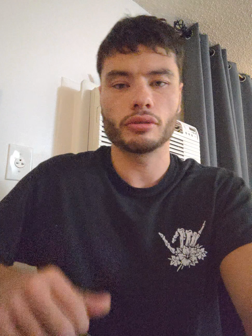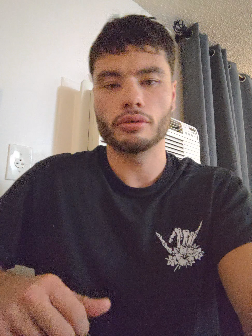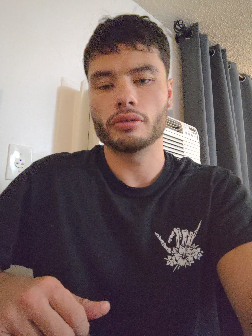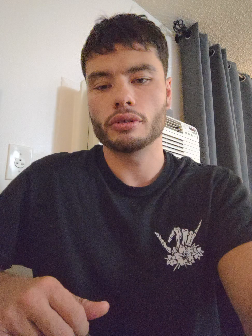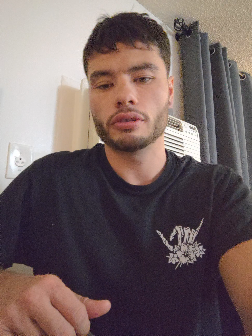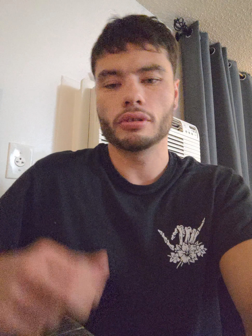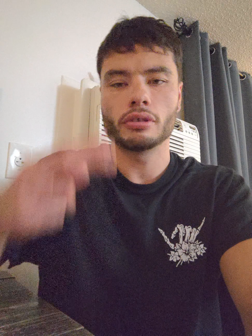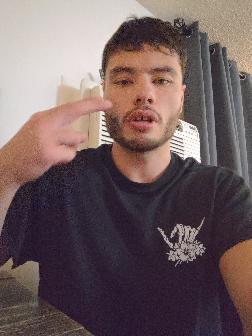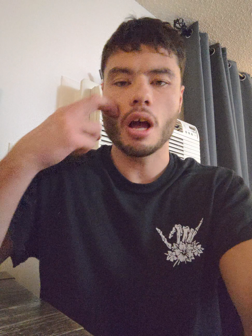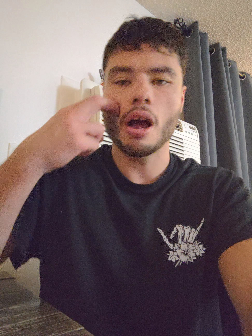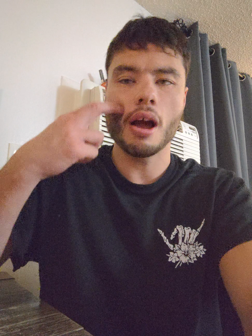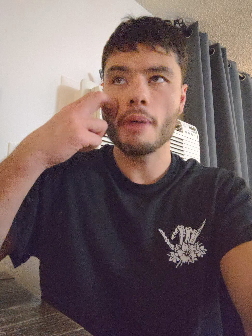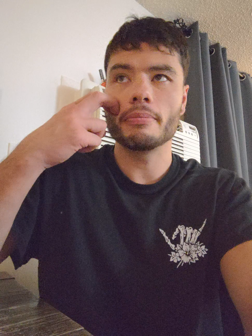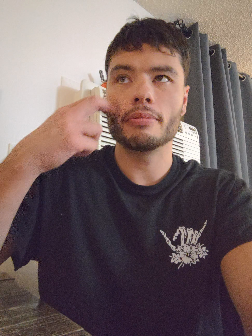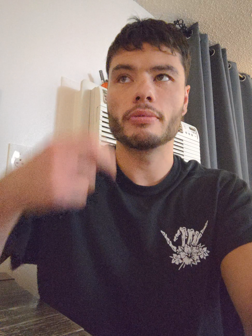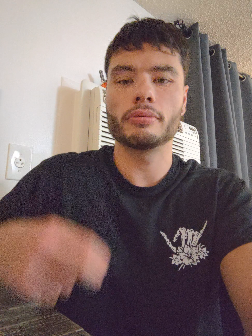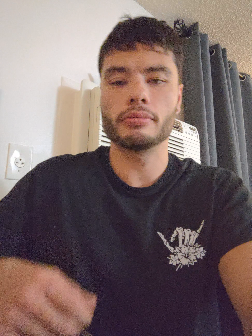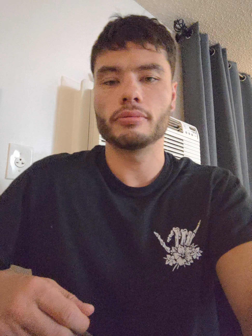gum